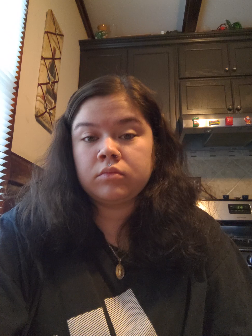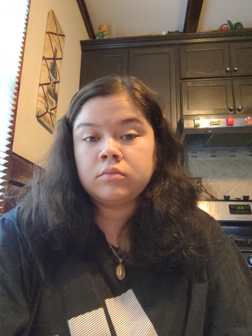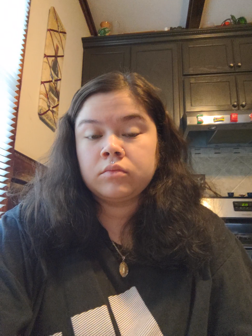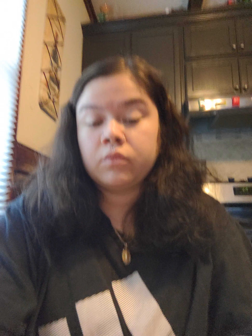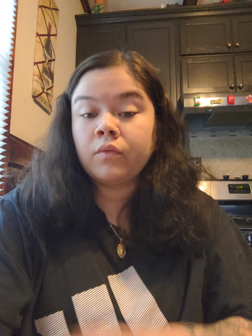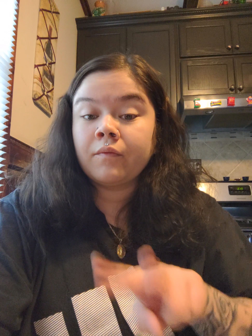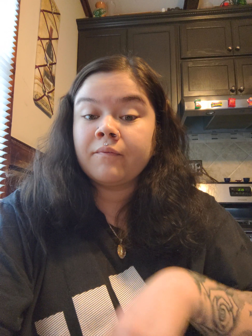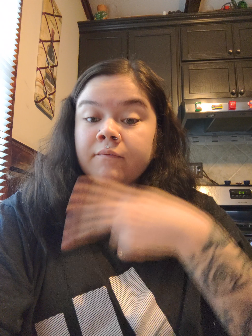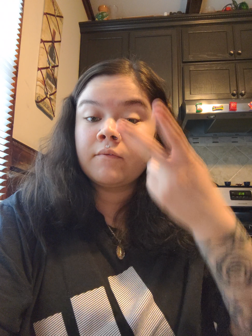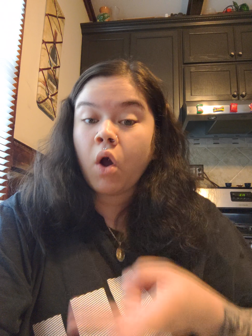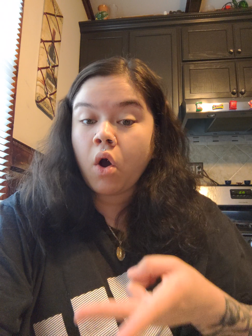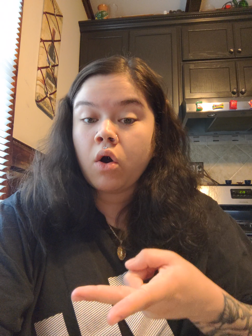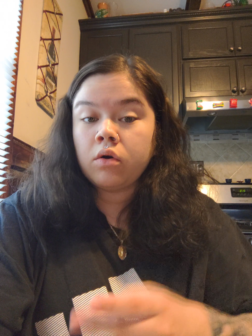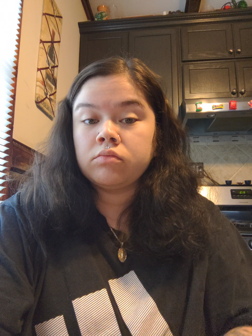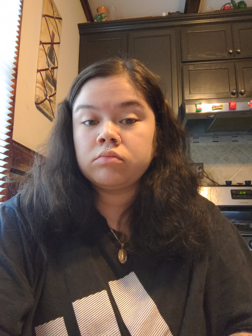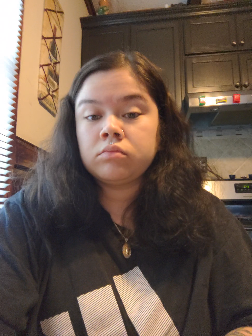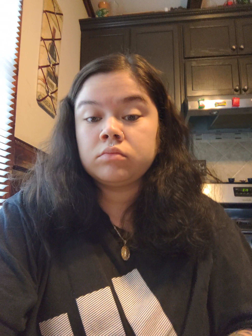fall